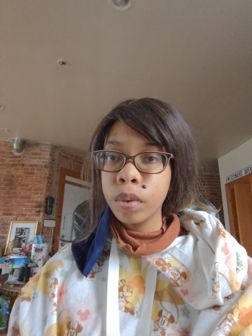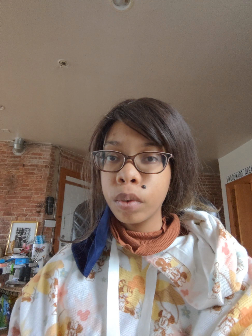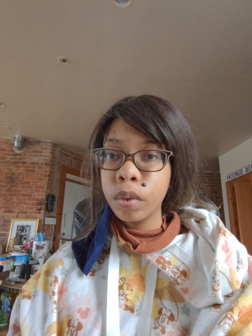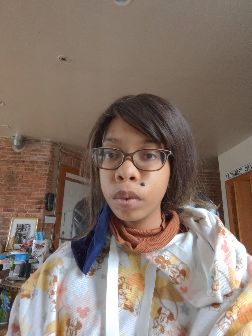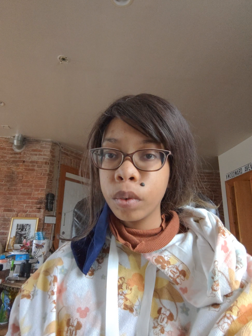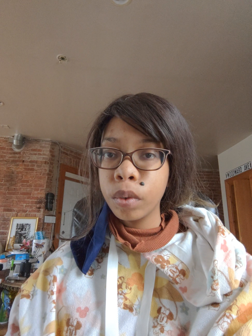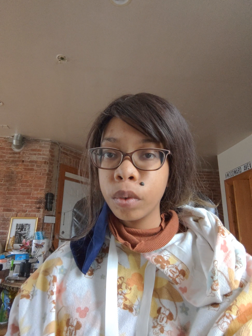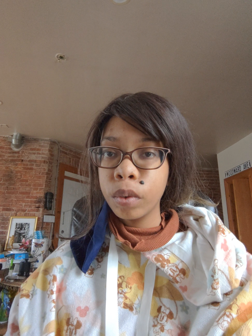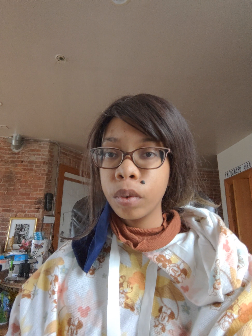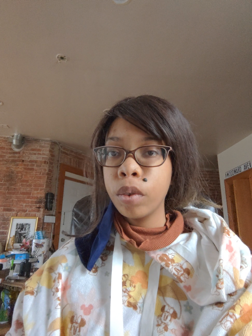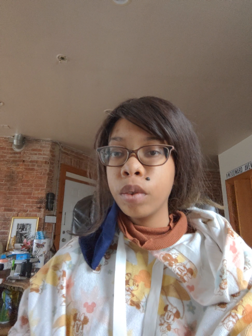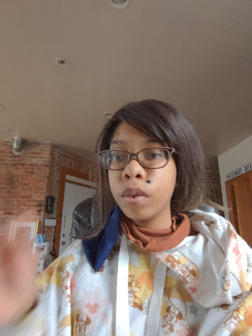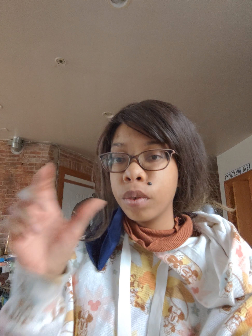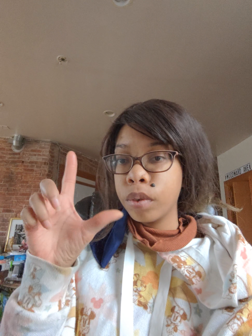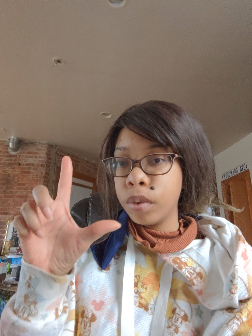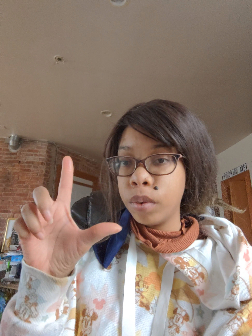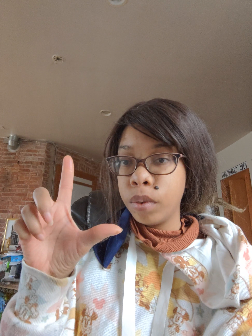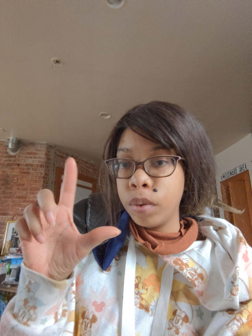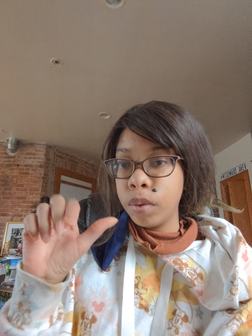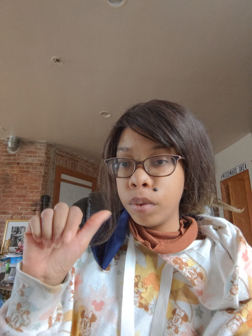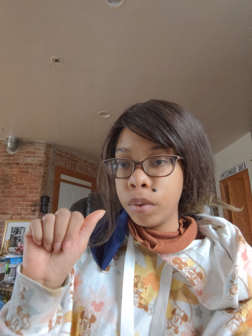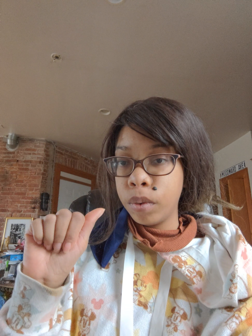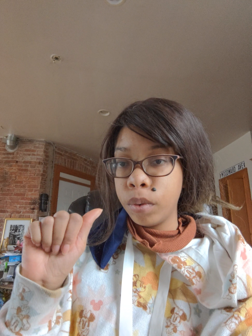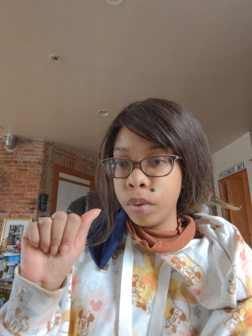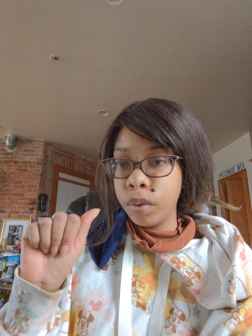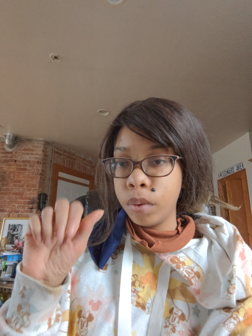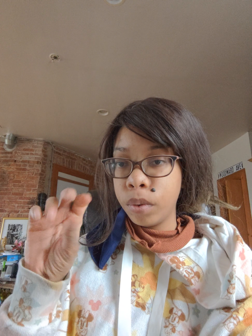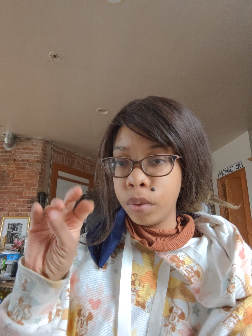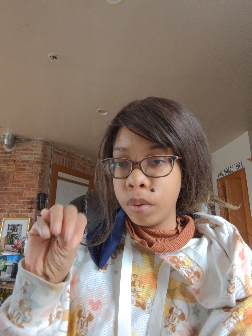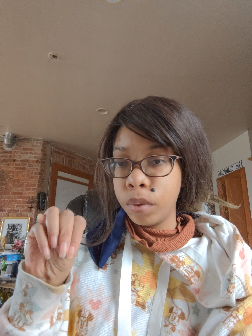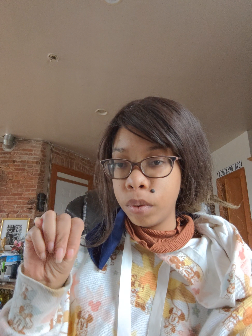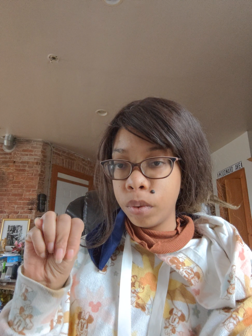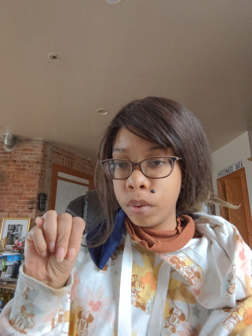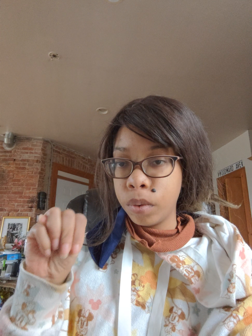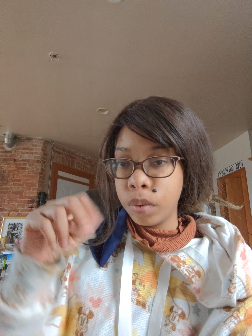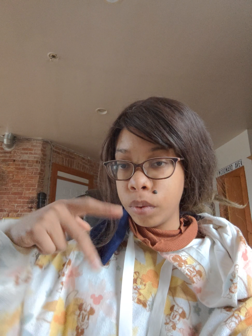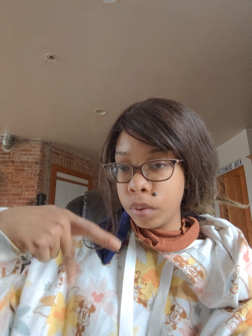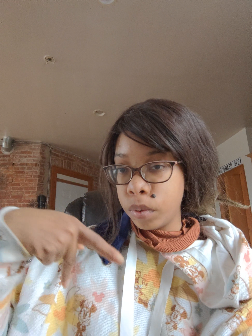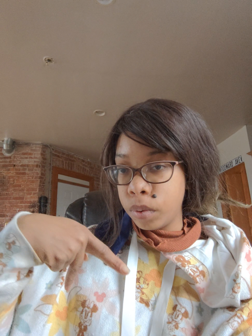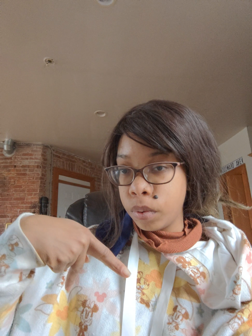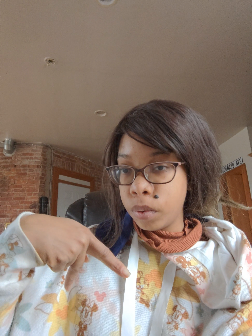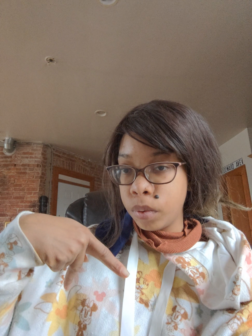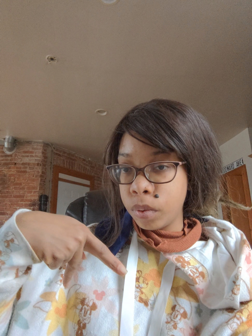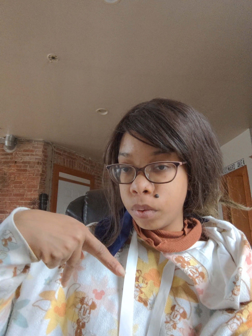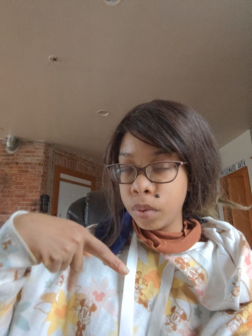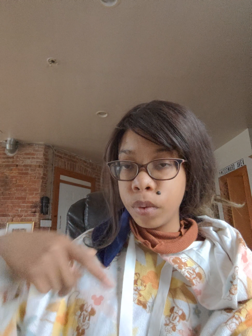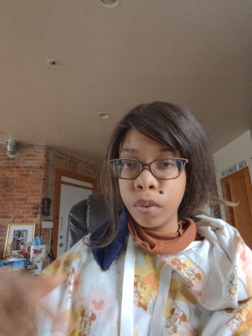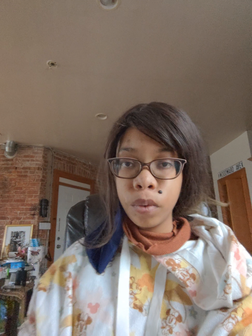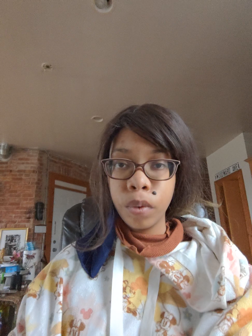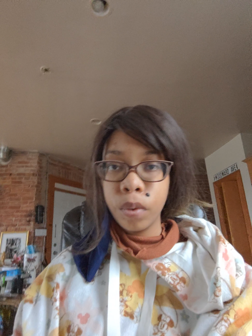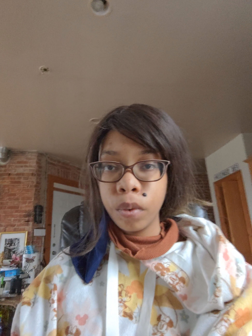lamp